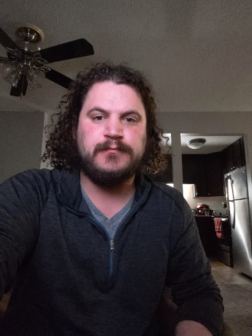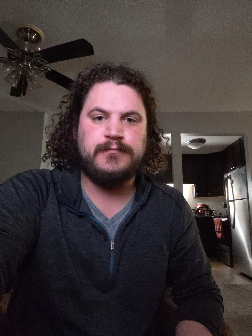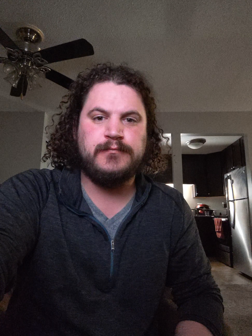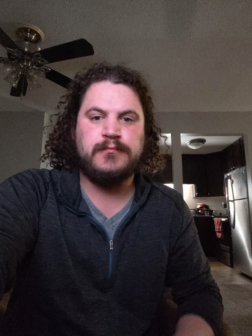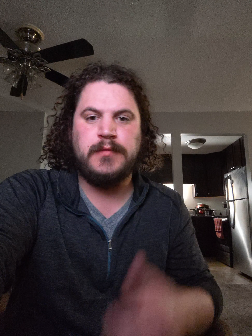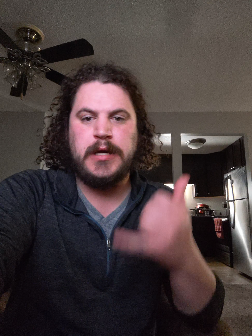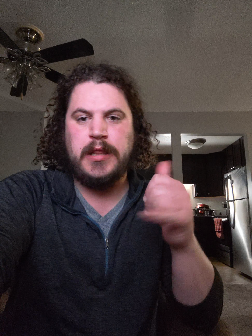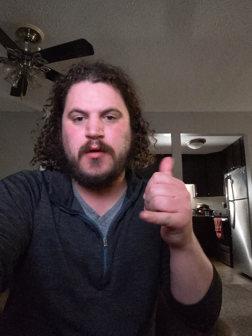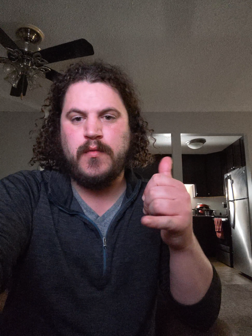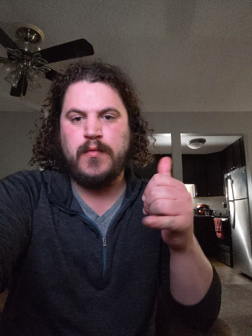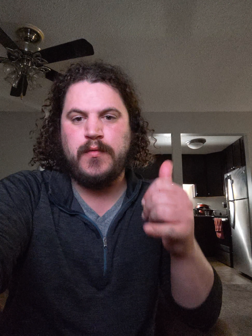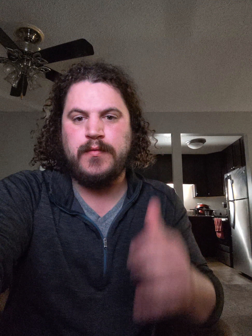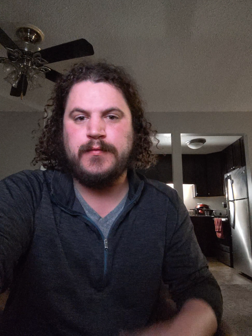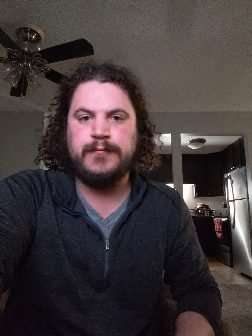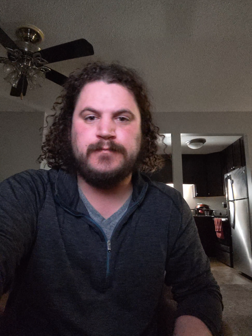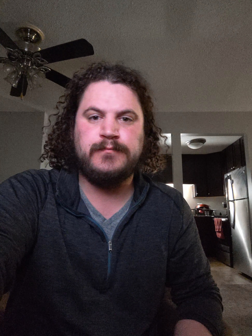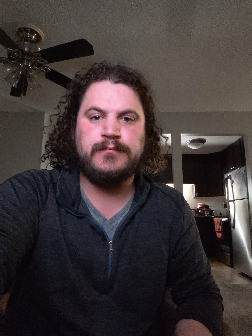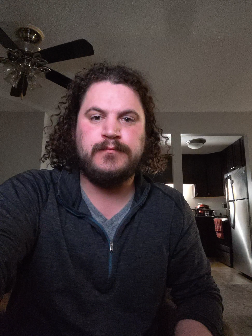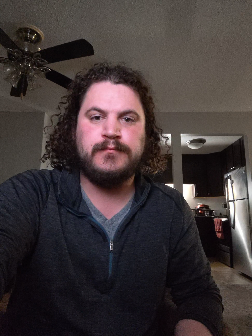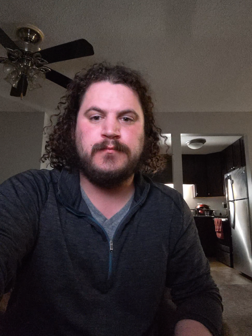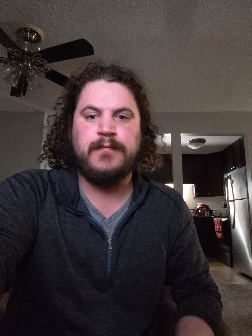yellow